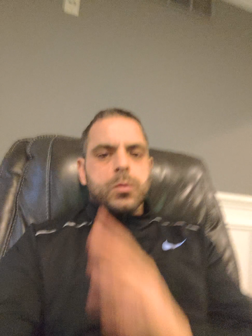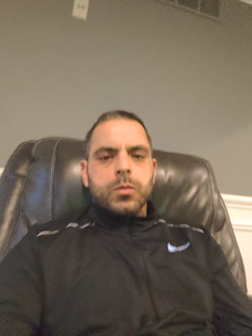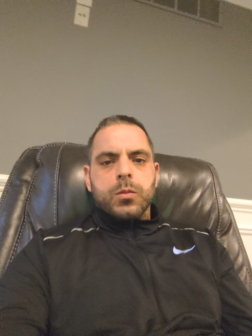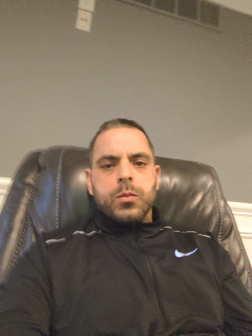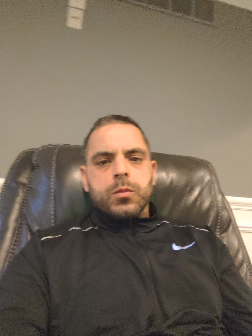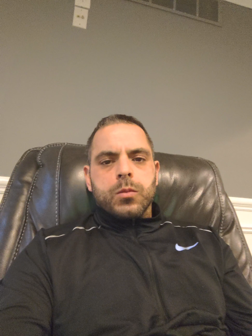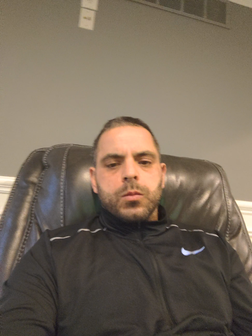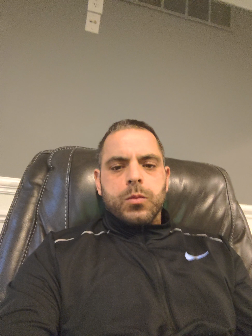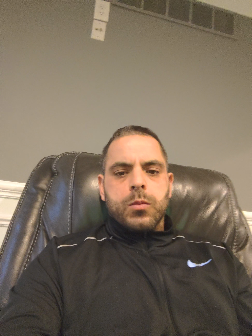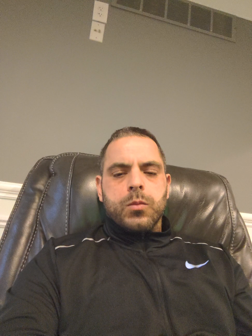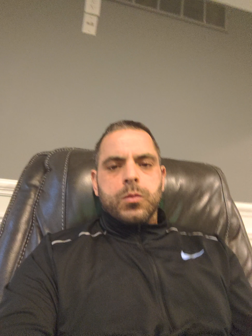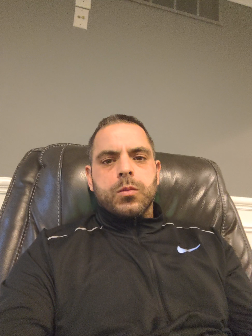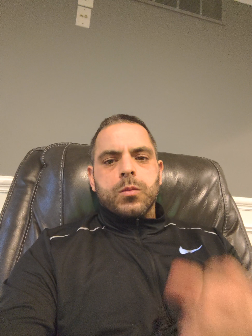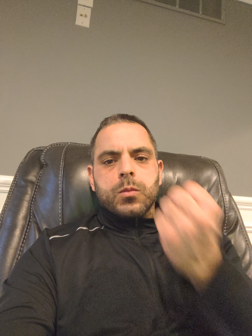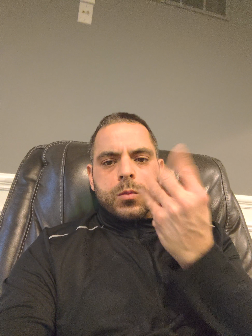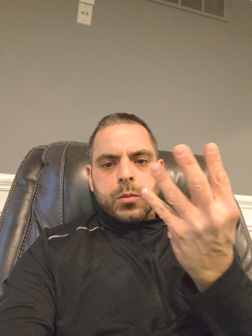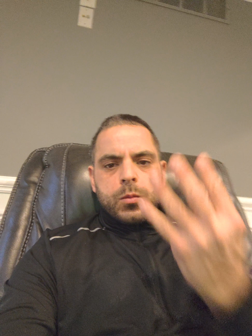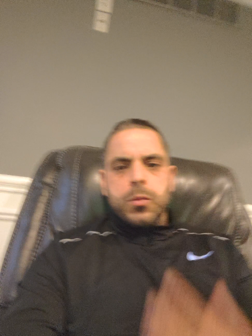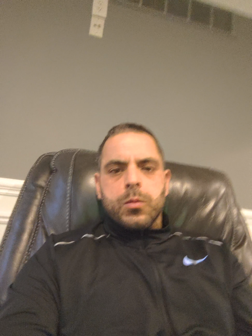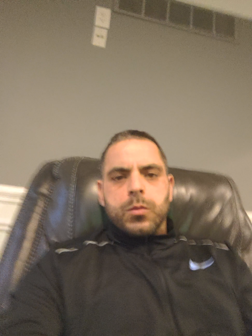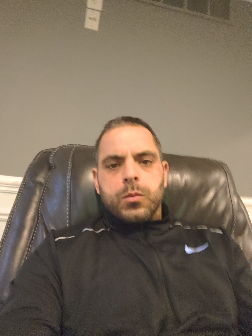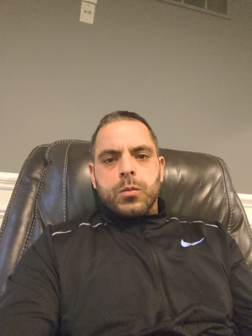many